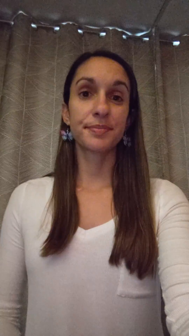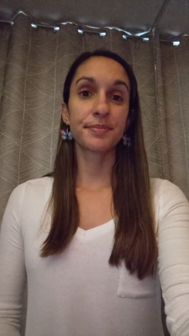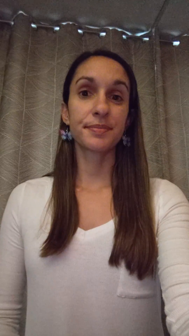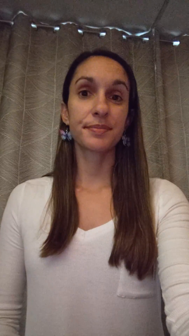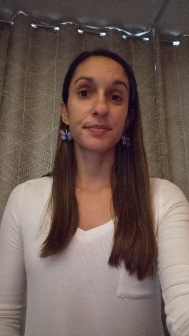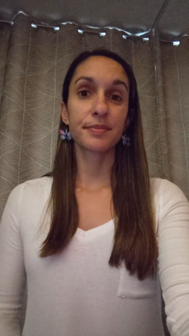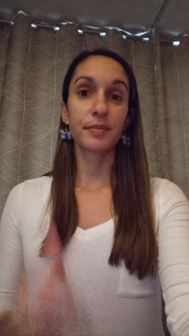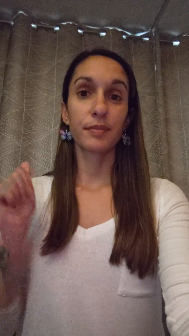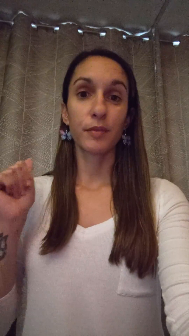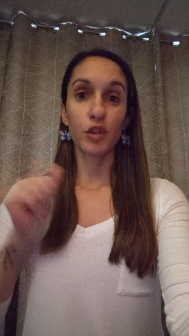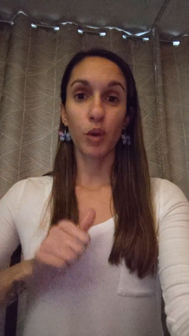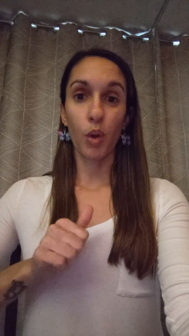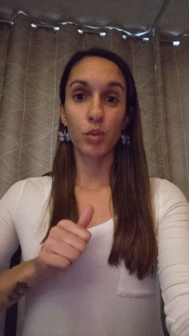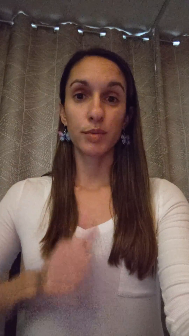coats